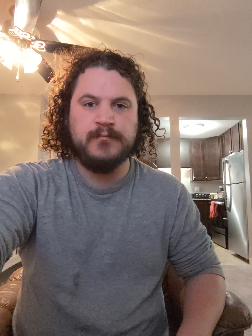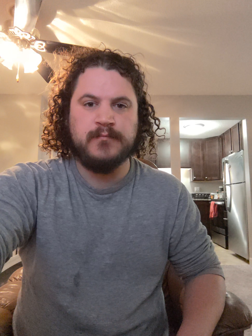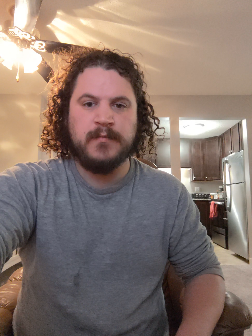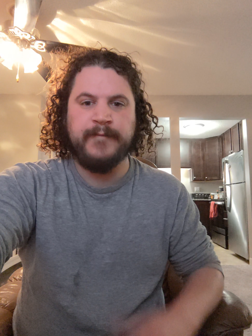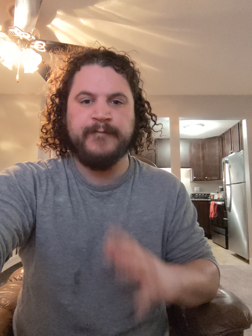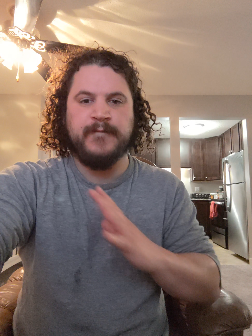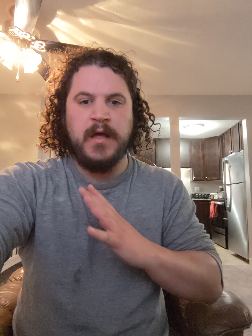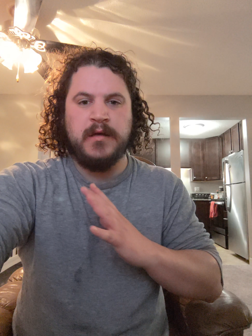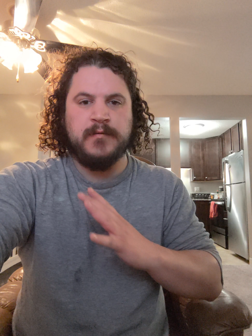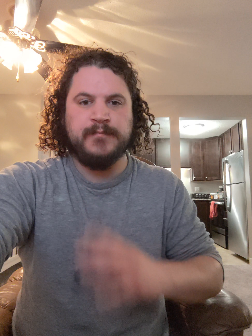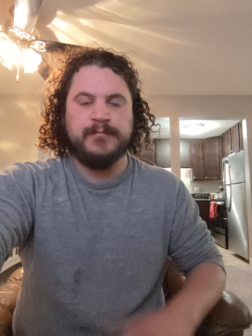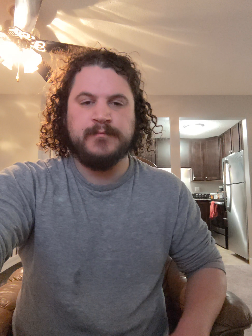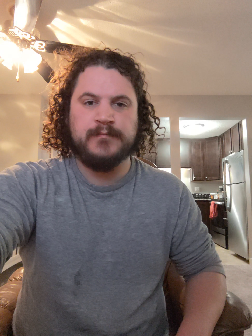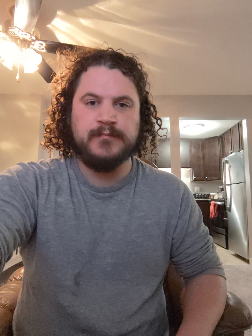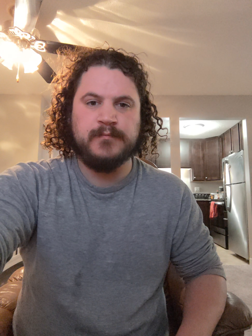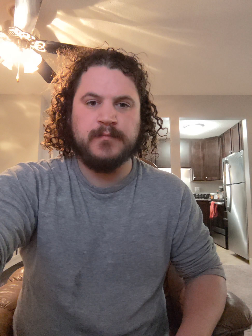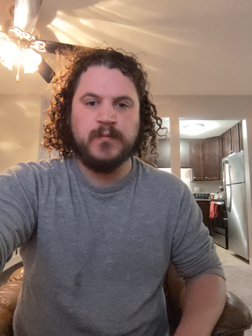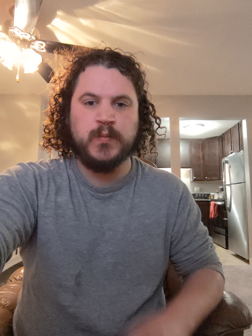fine